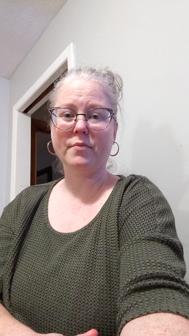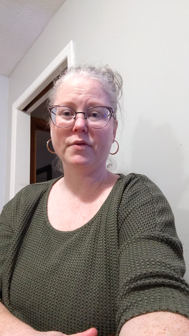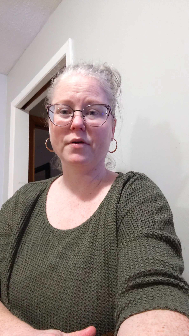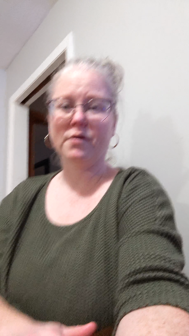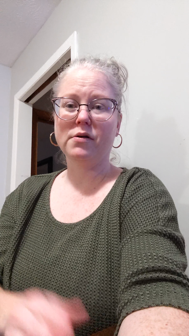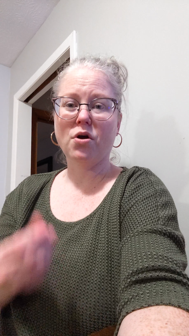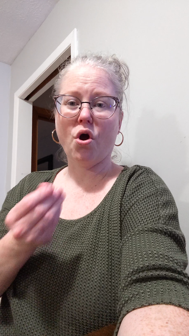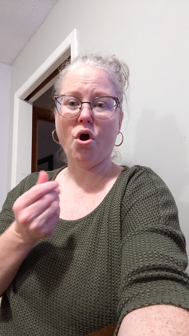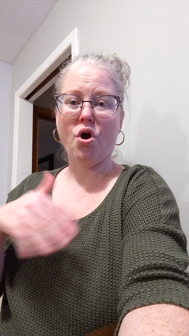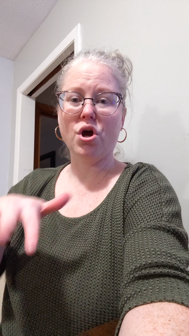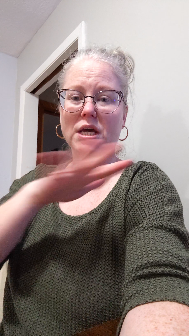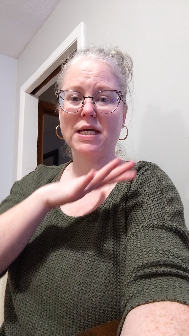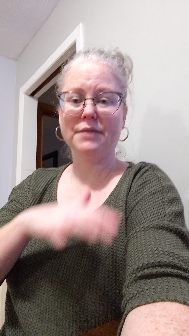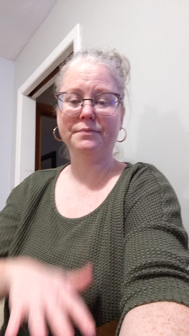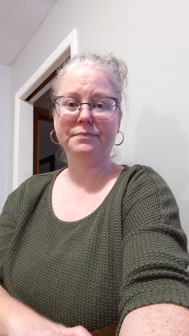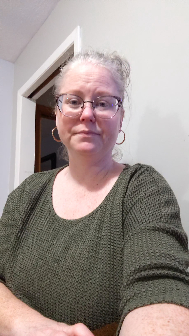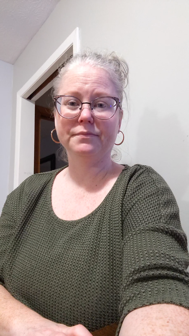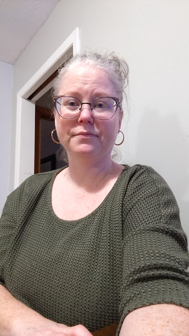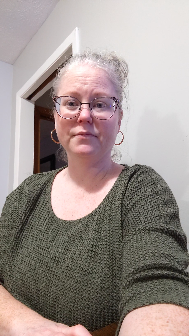garden